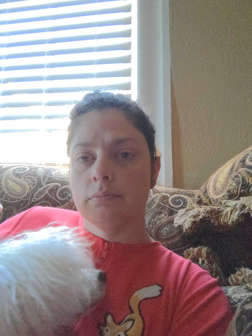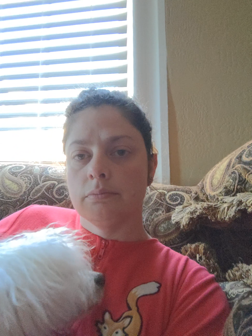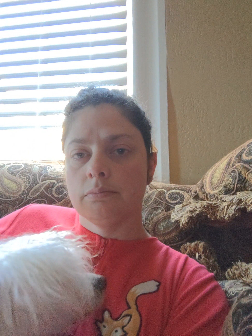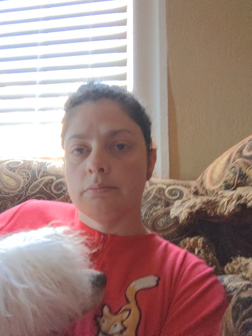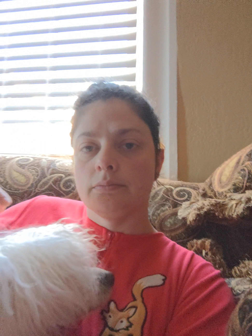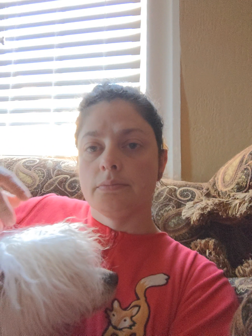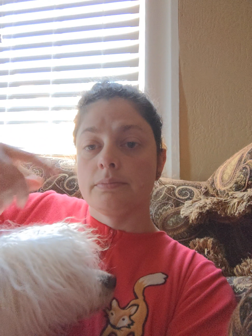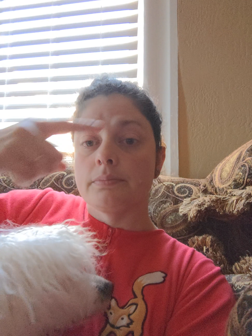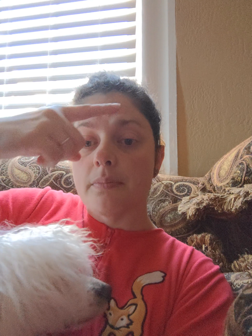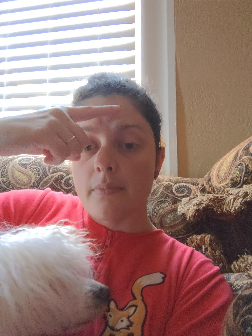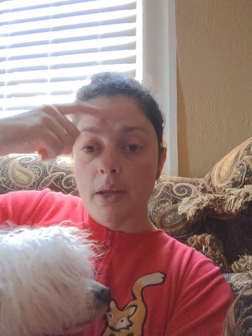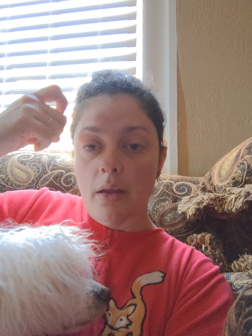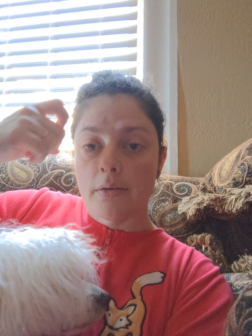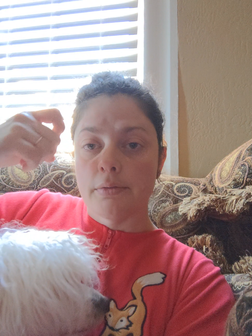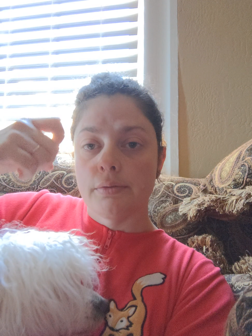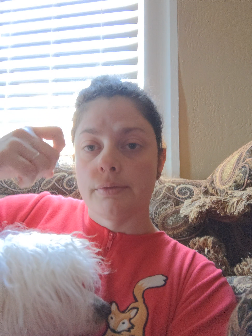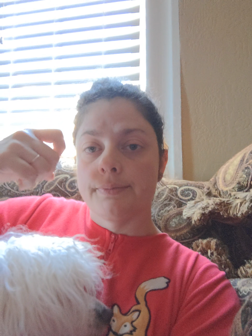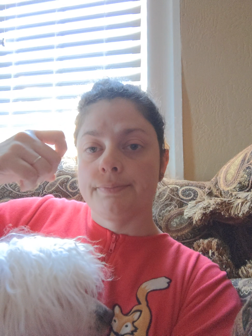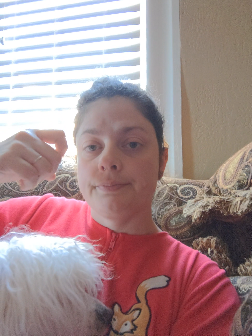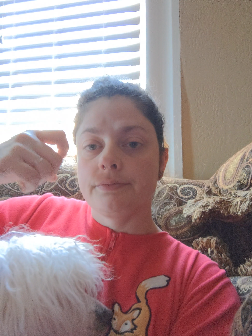because